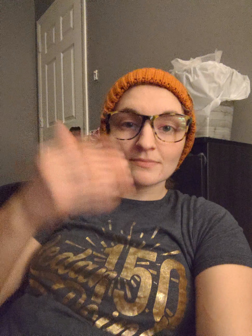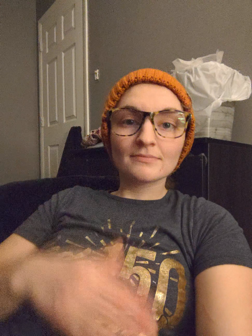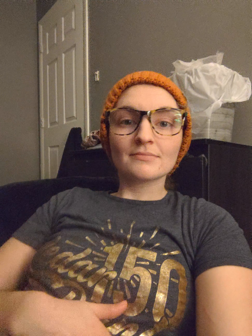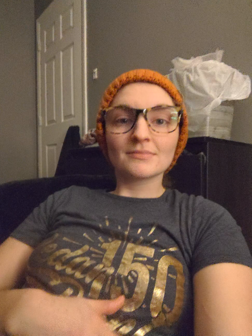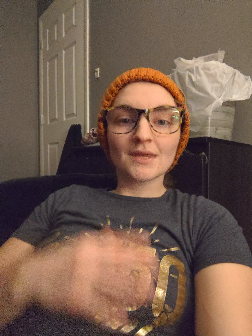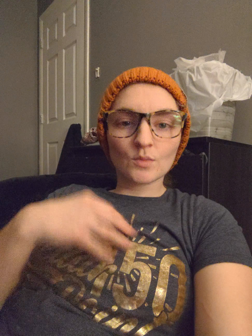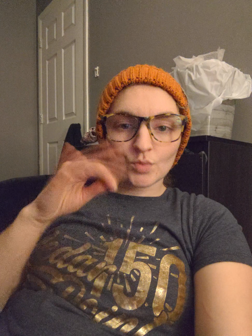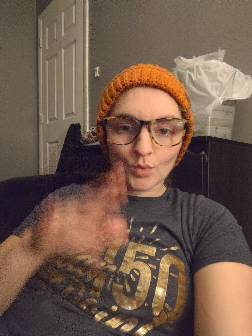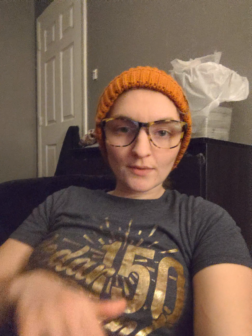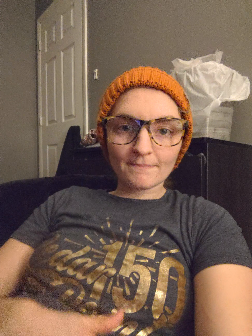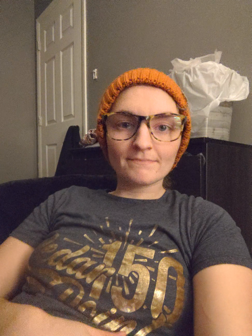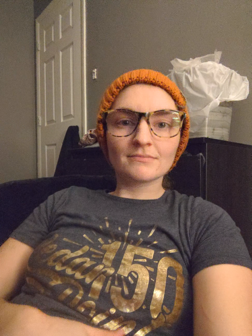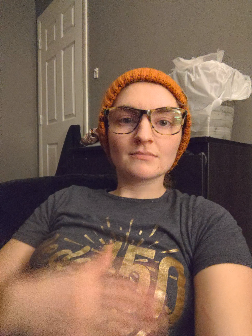snow